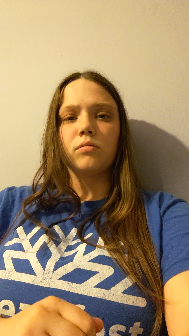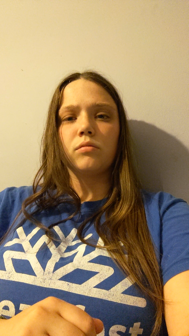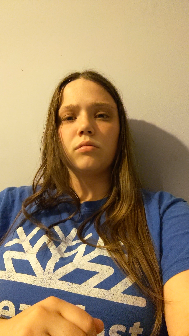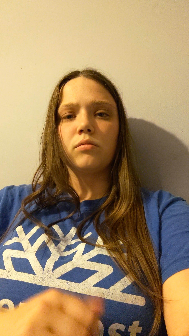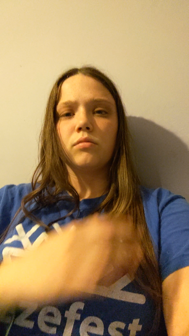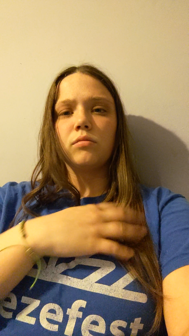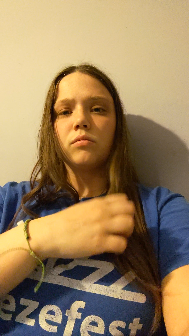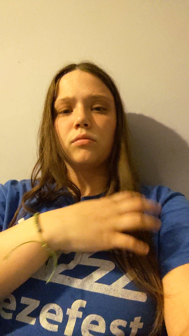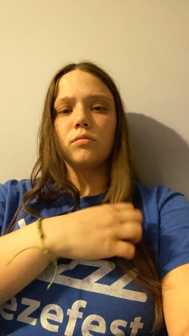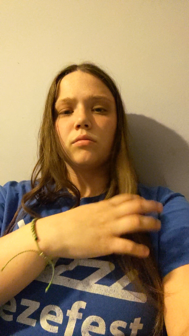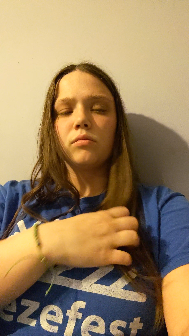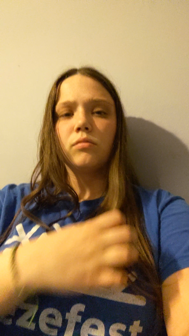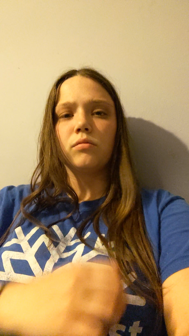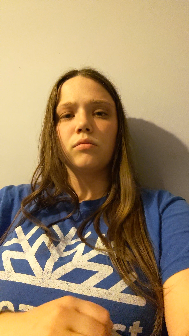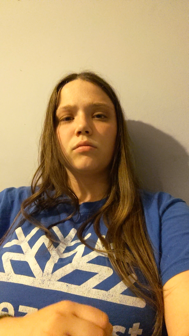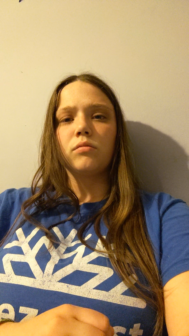bear